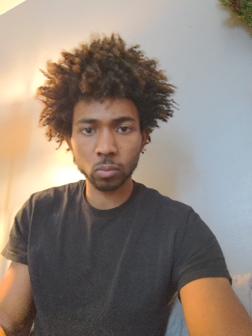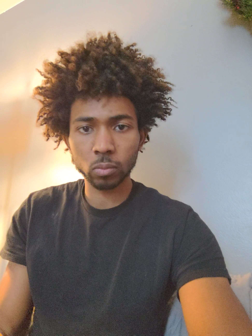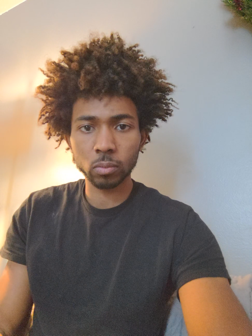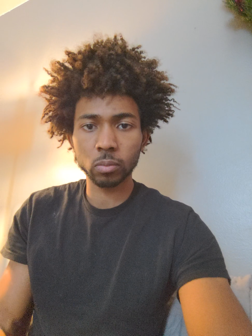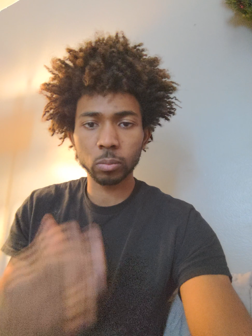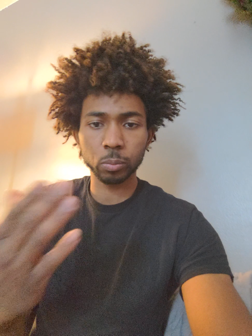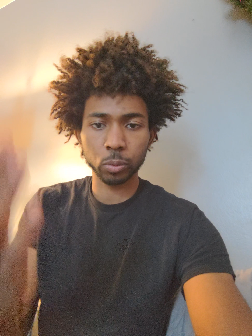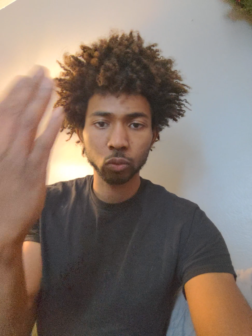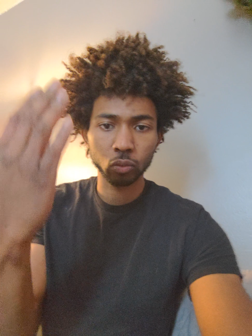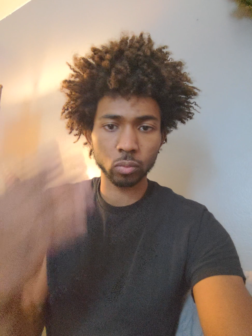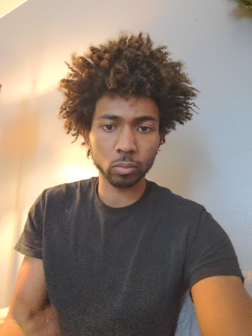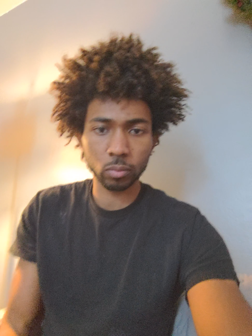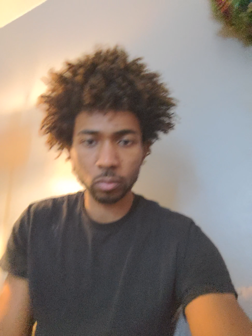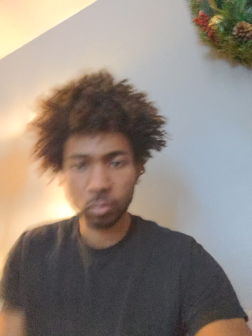morning